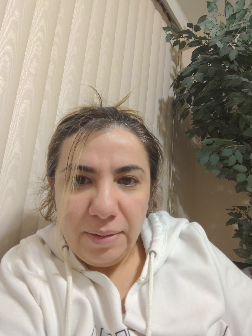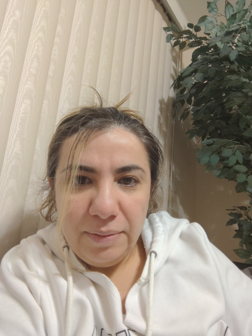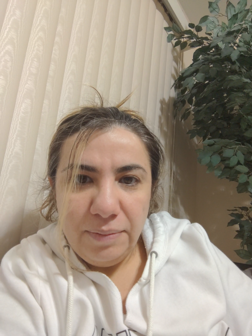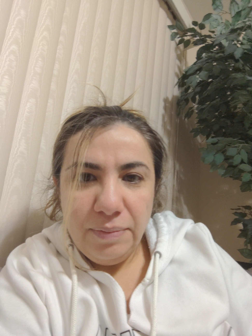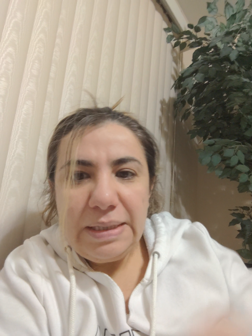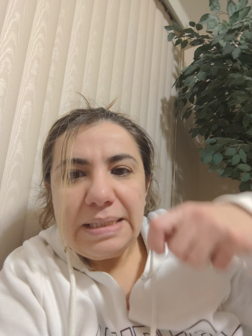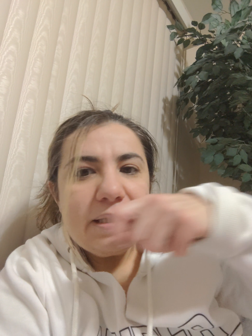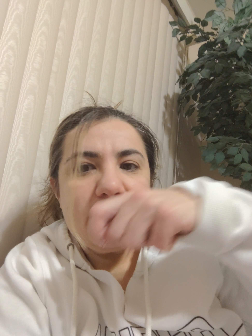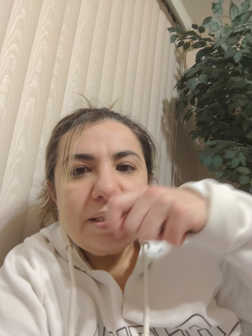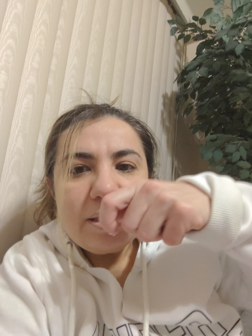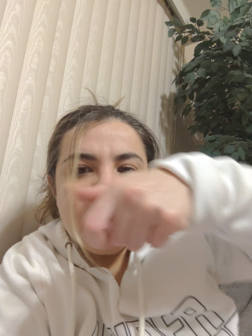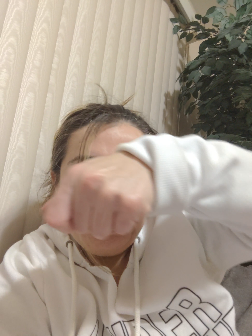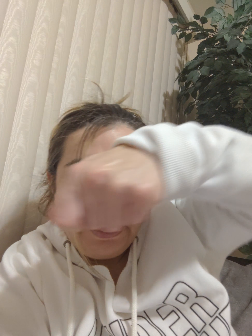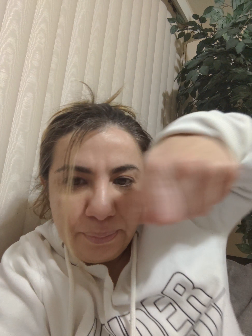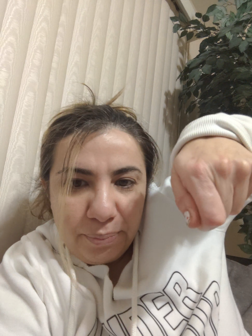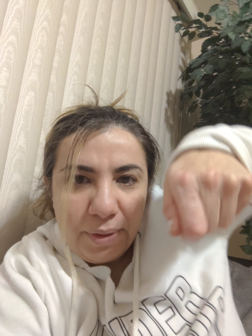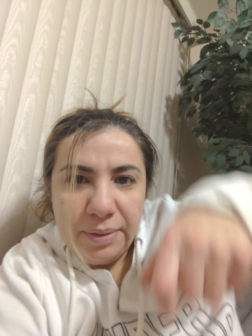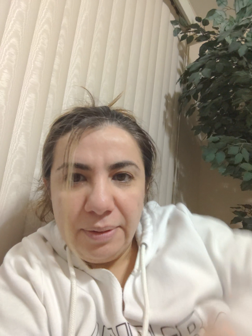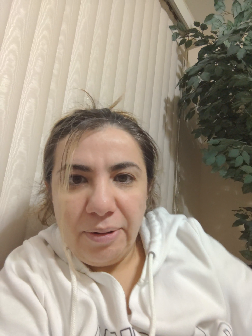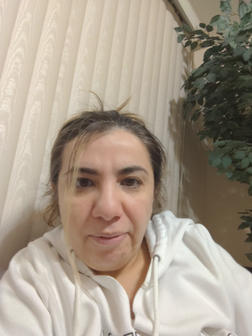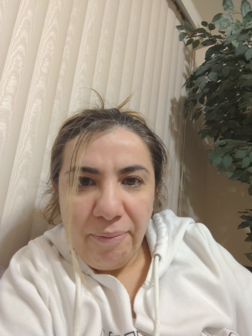toothbrush